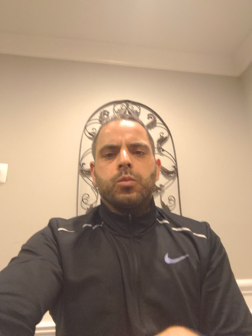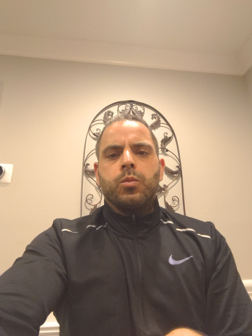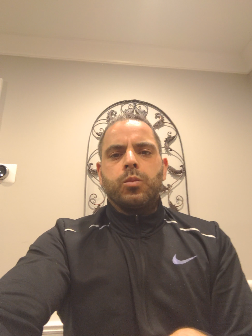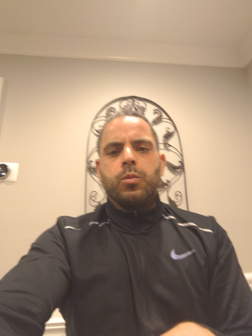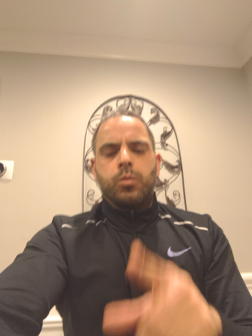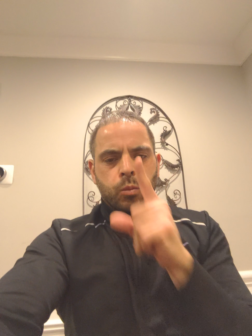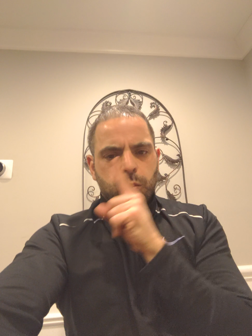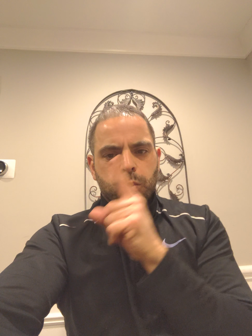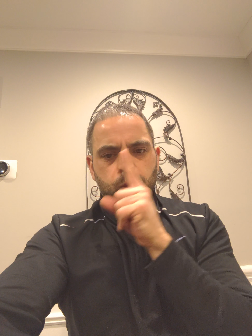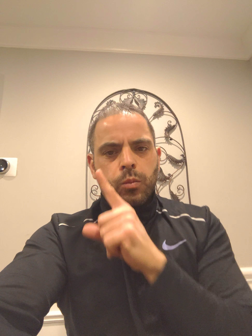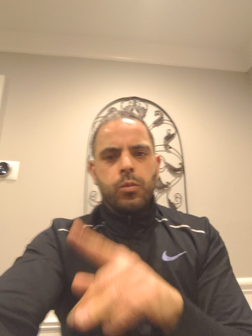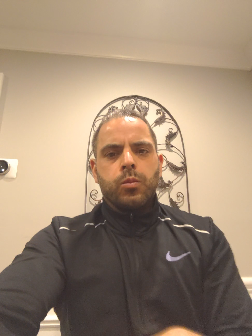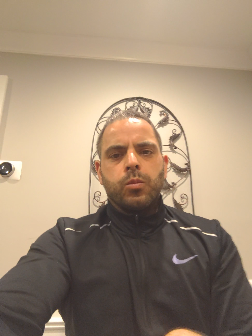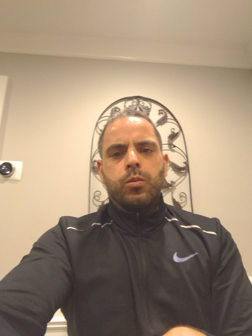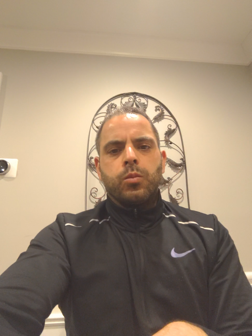mouse